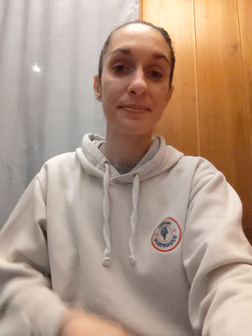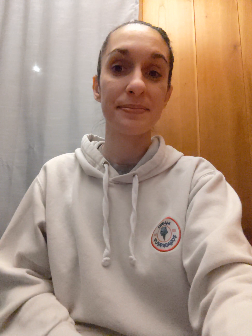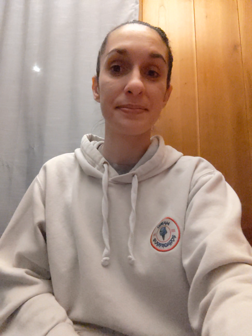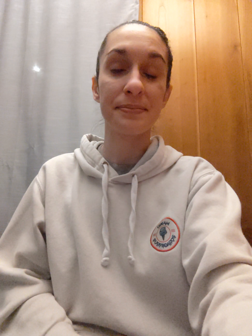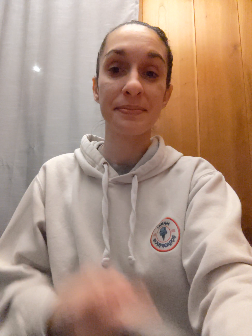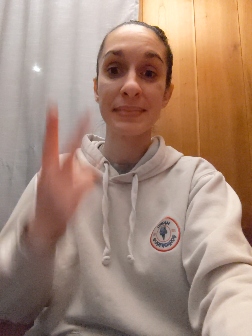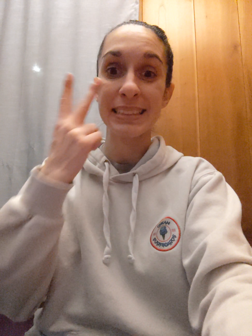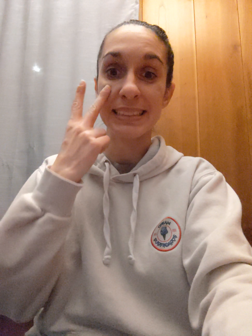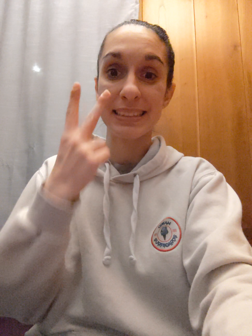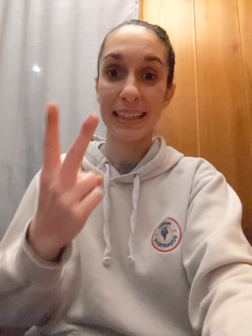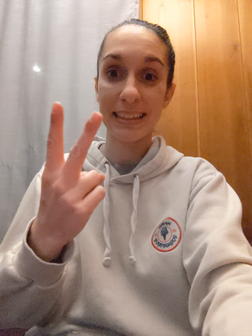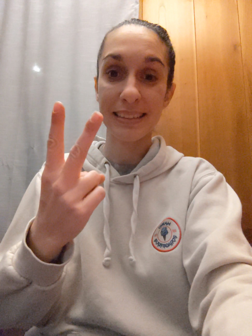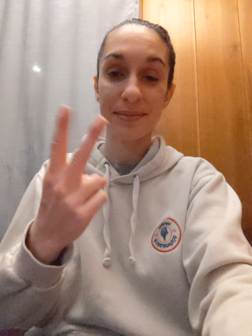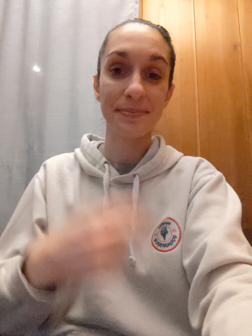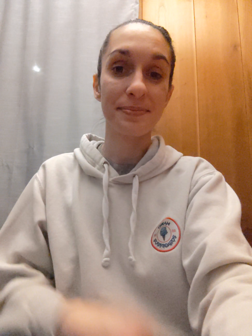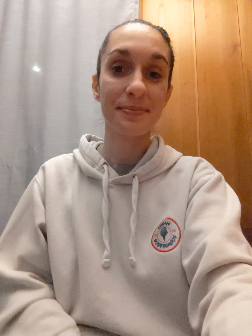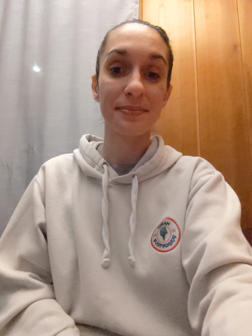see